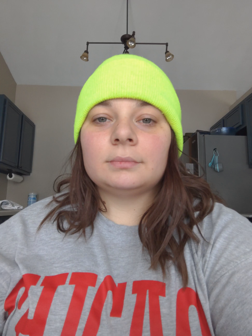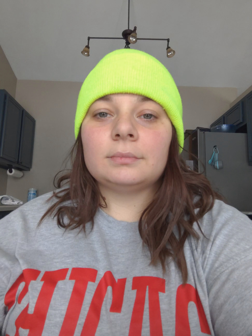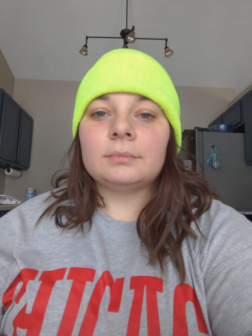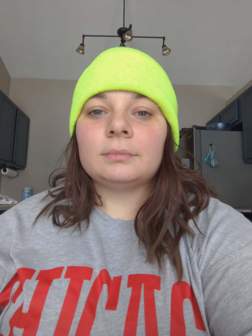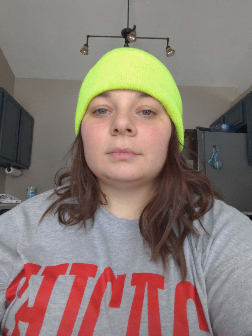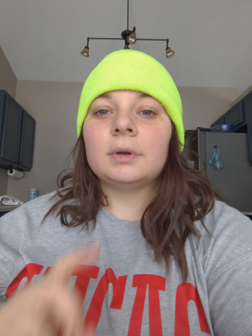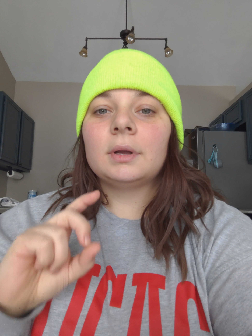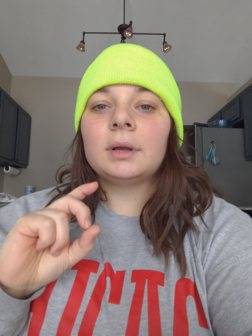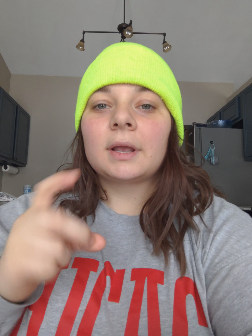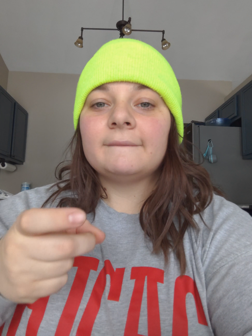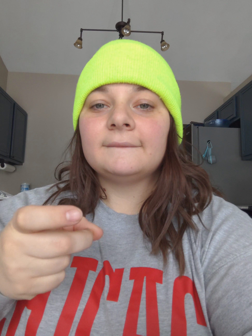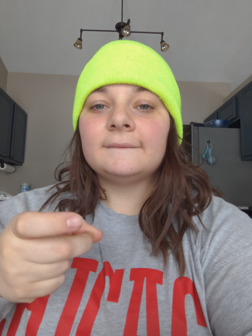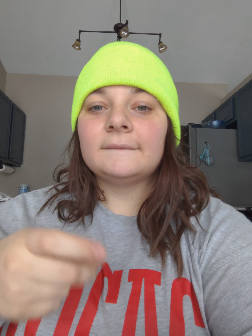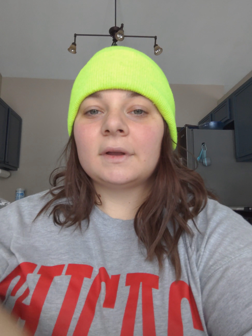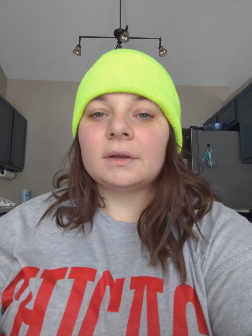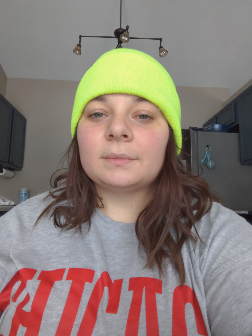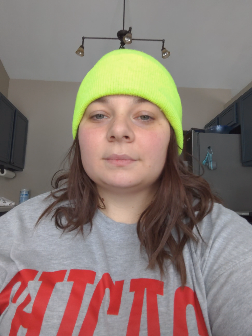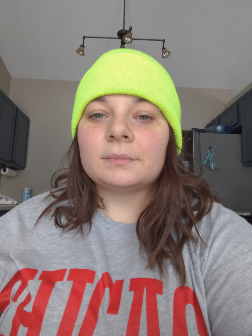gift